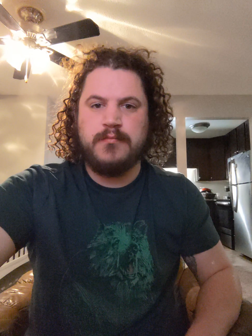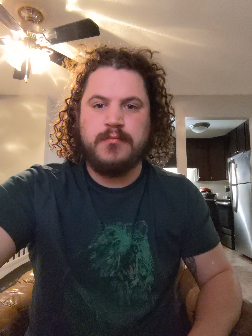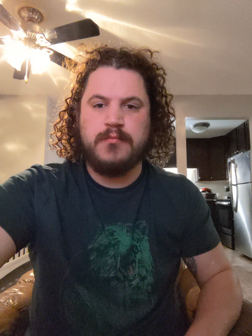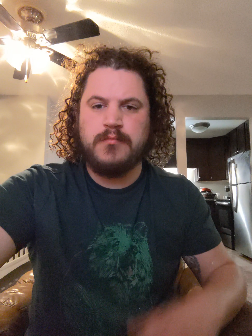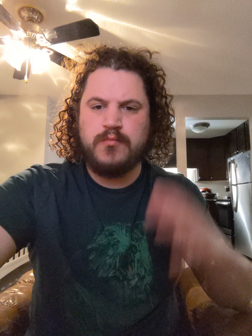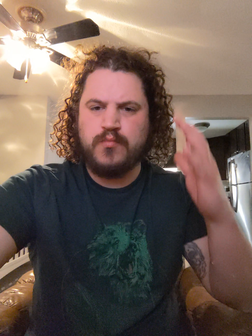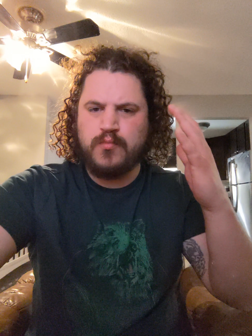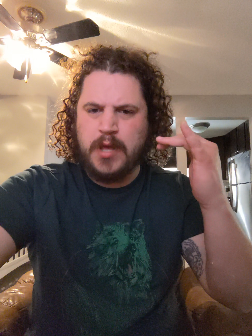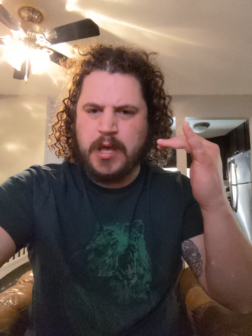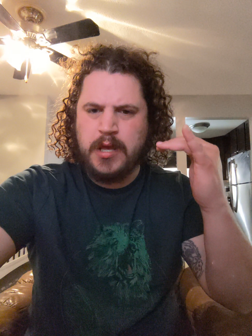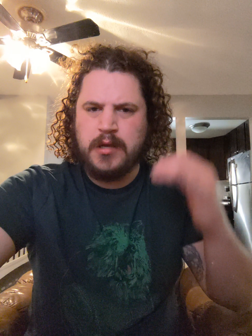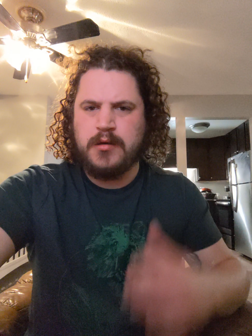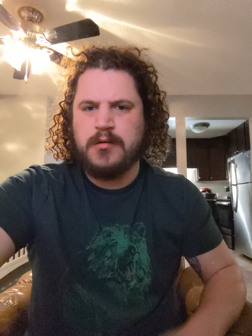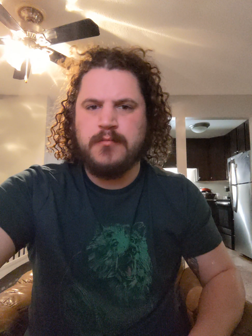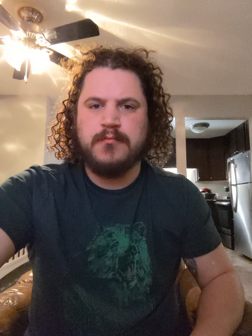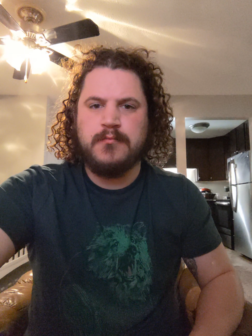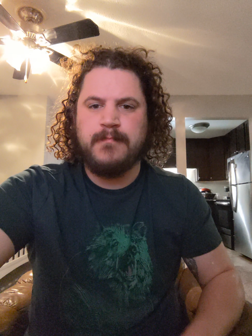why